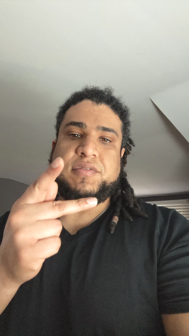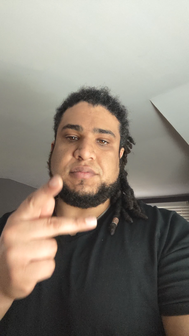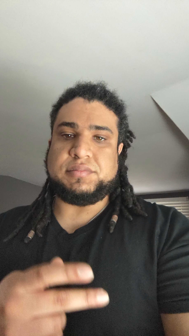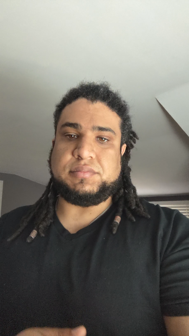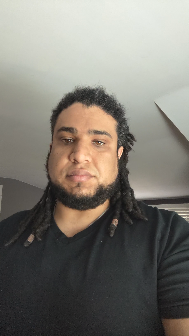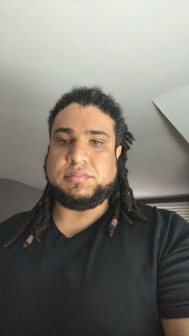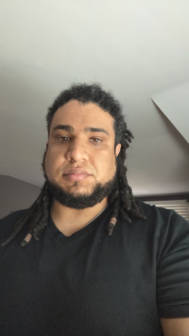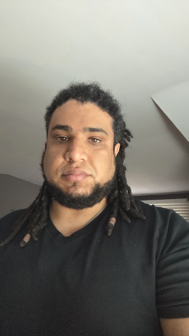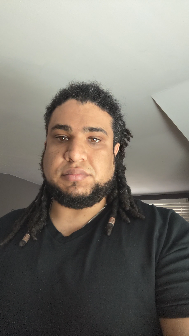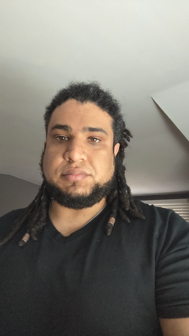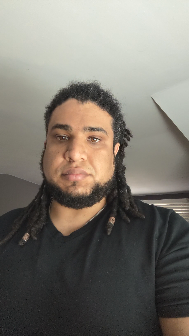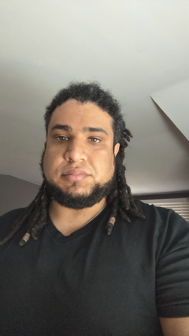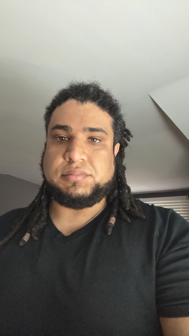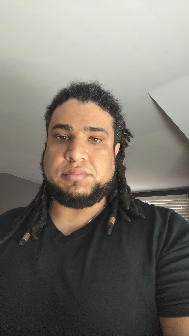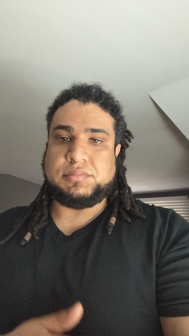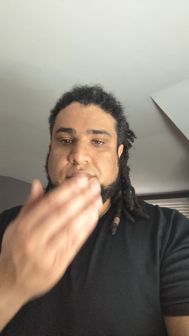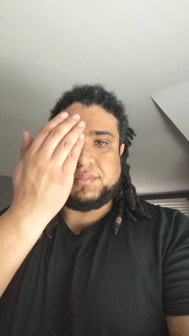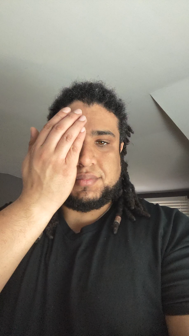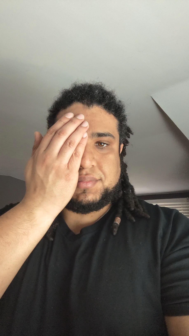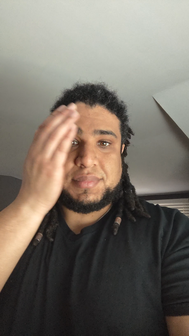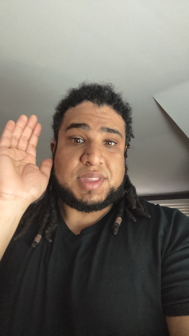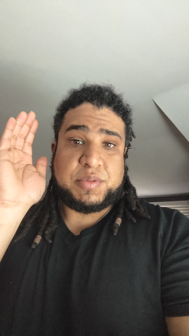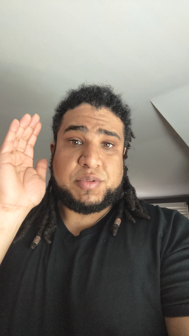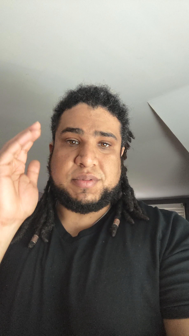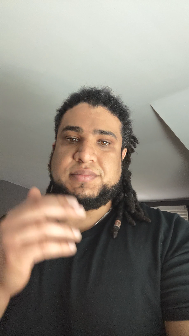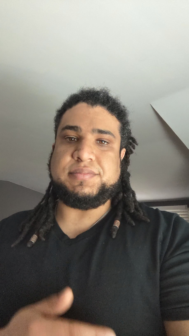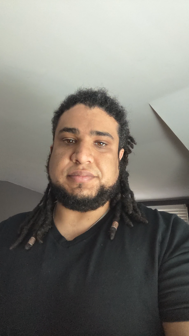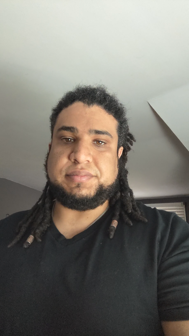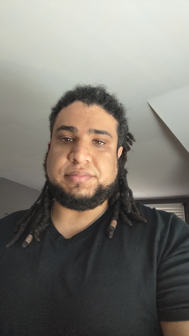peekaboo